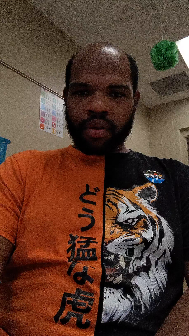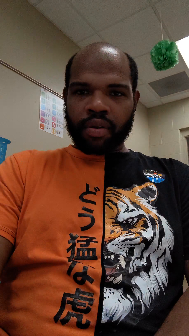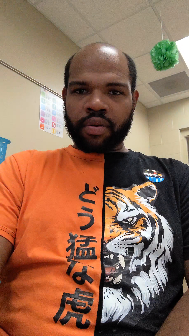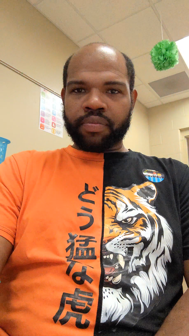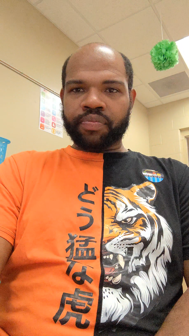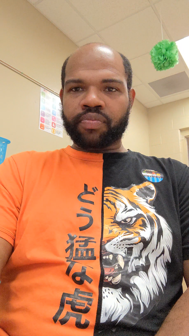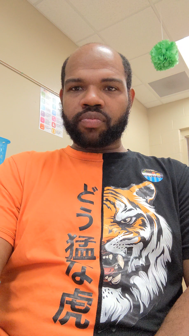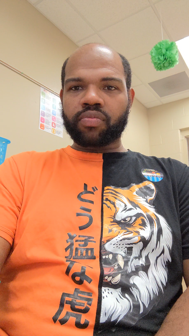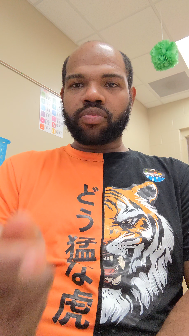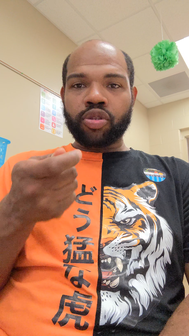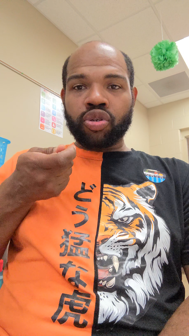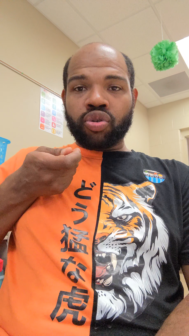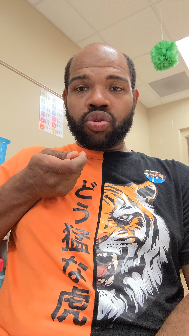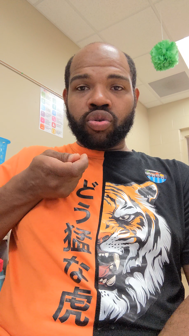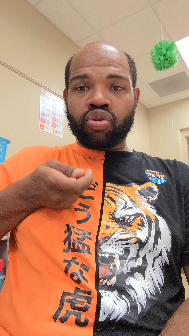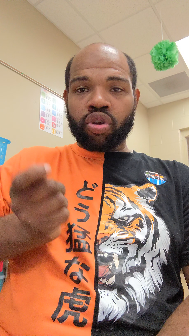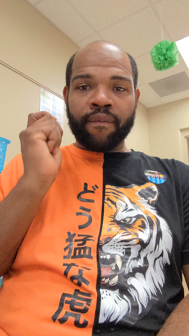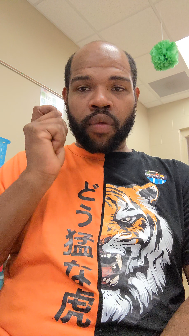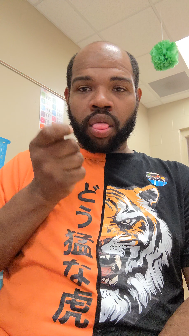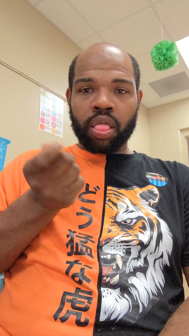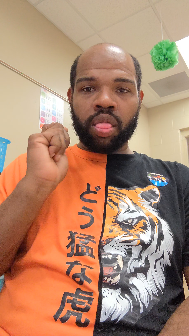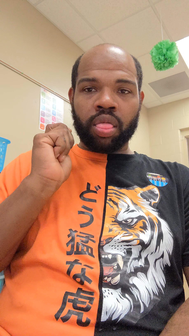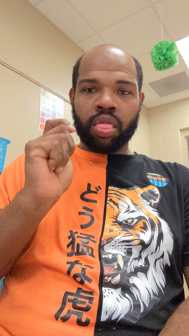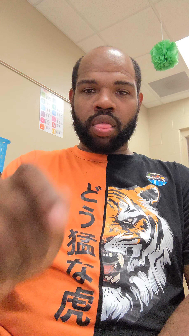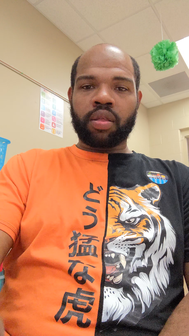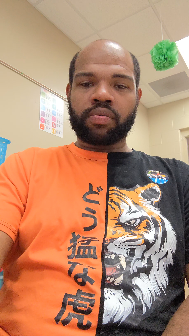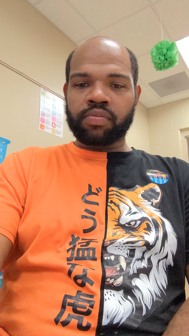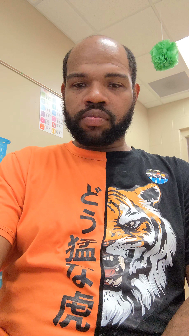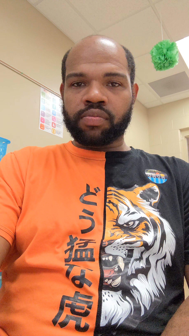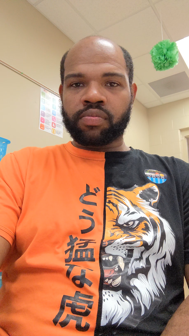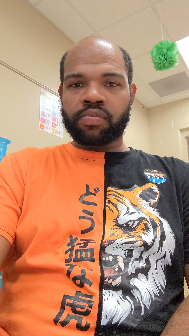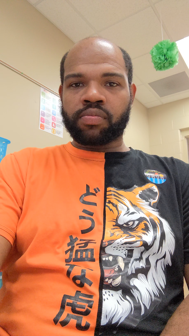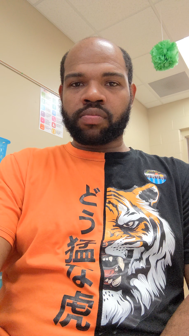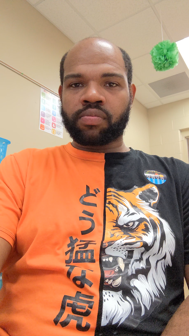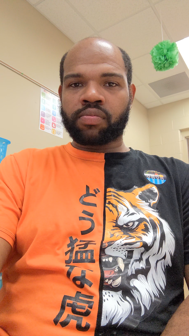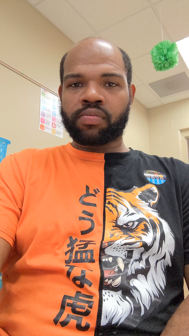shovel